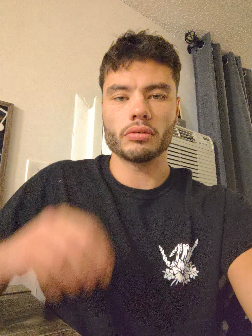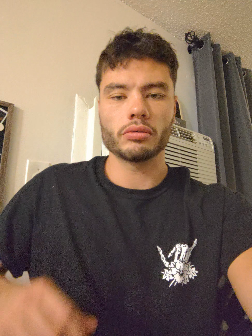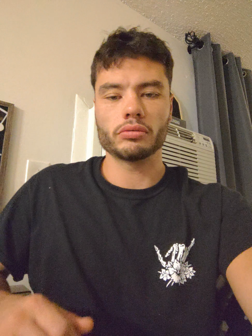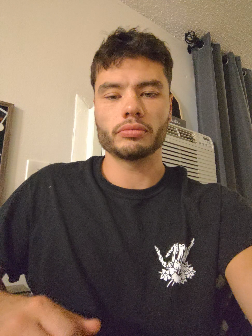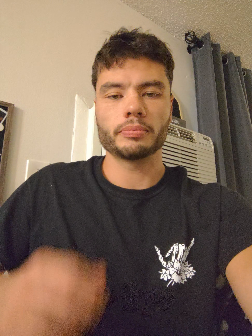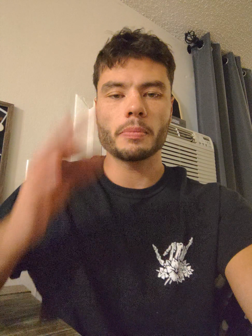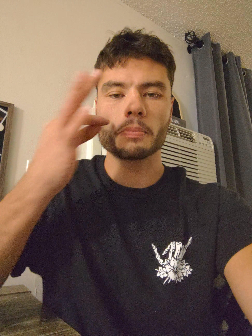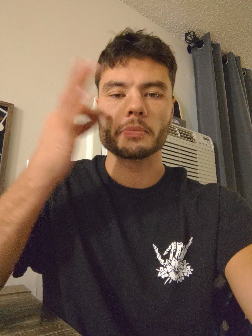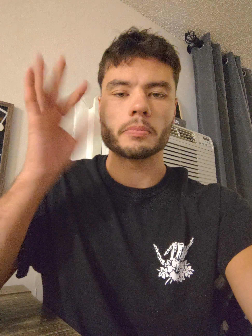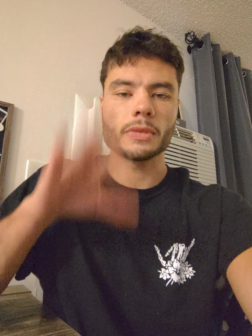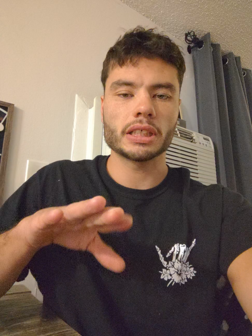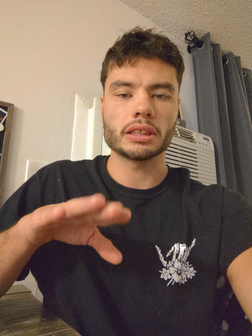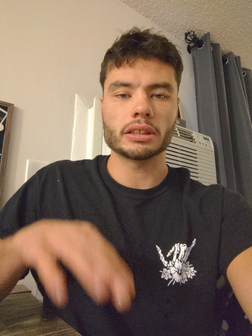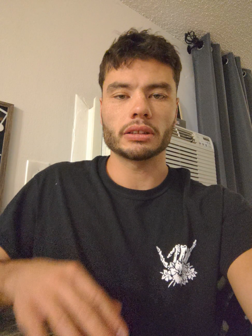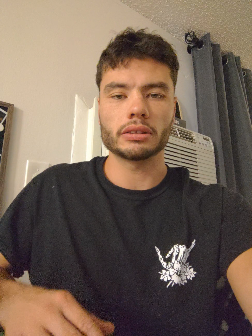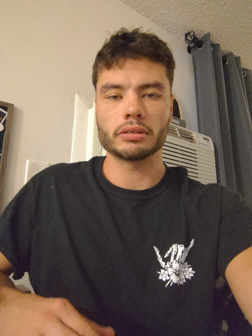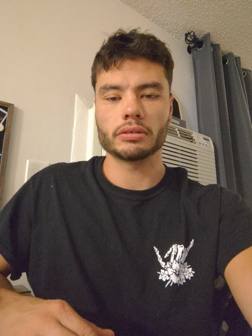bee